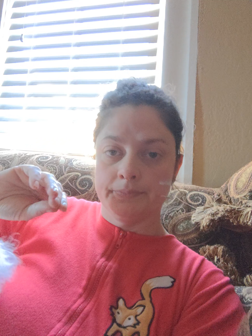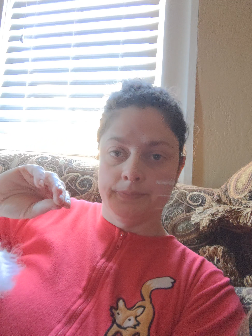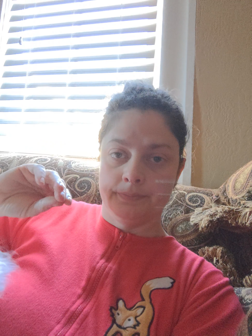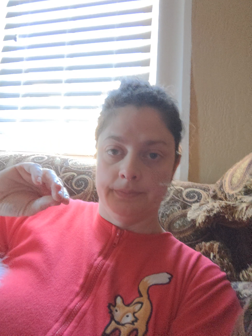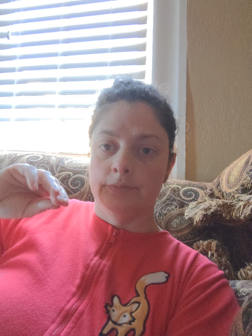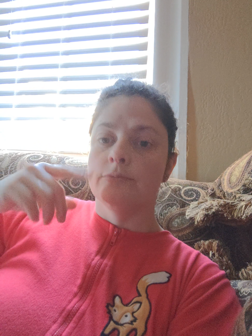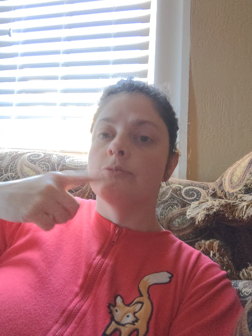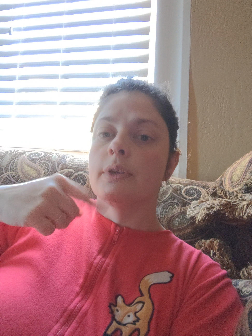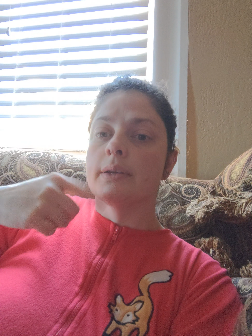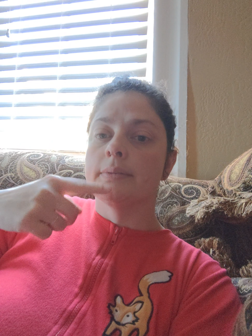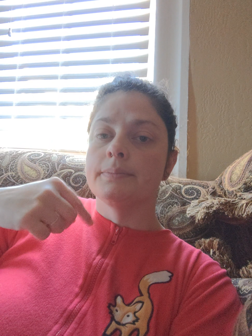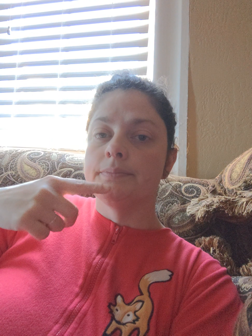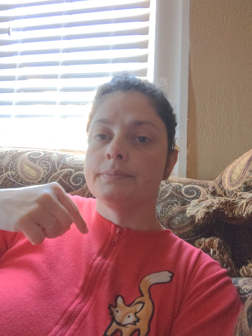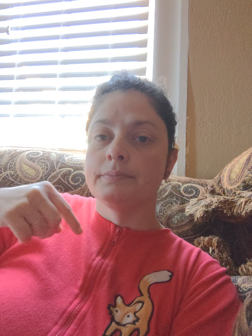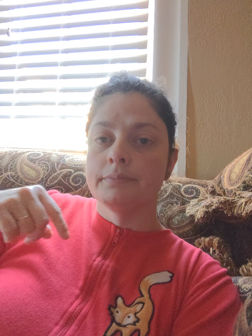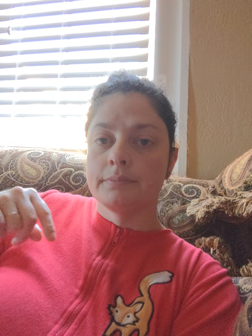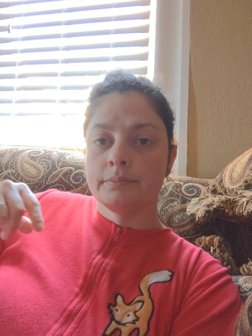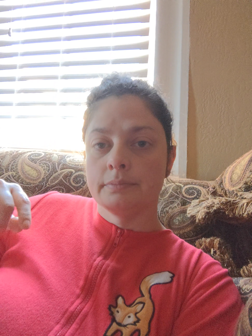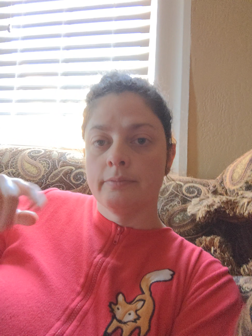red